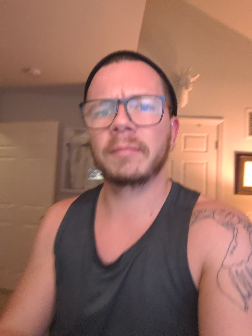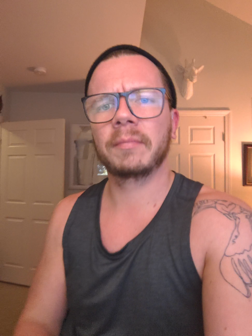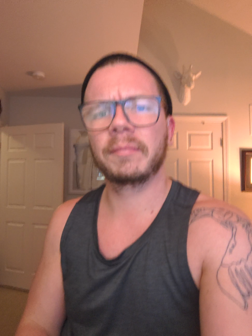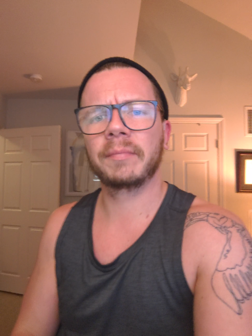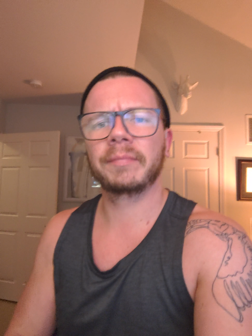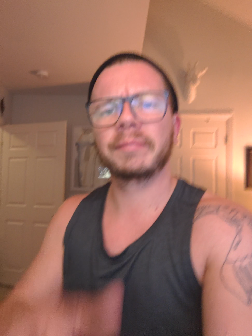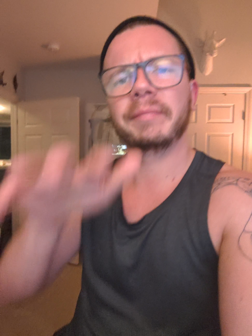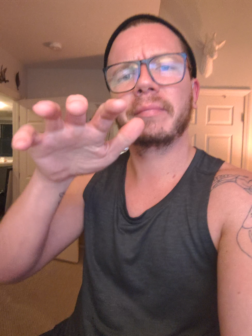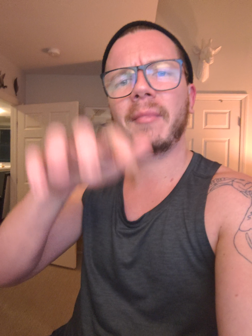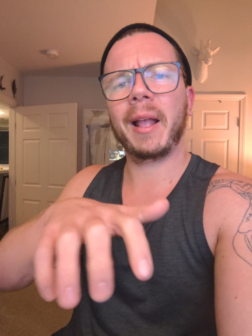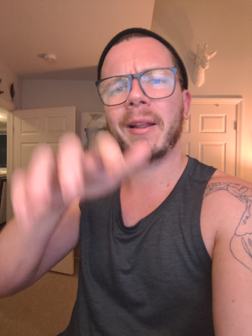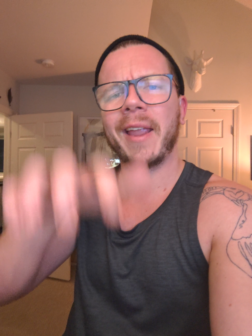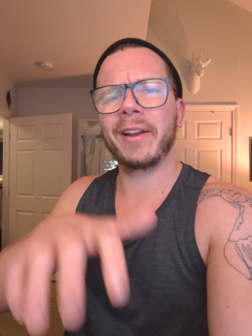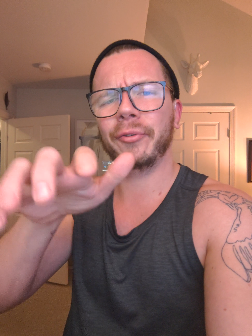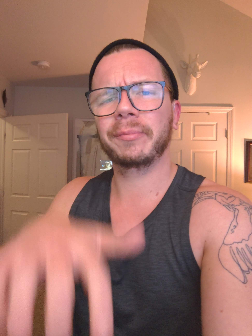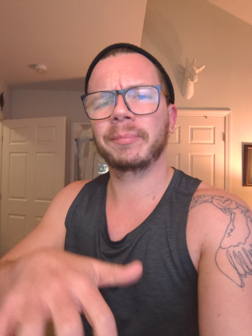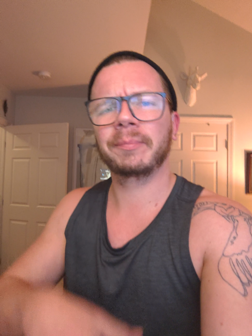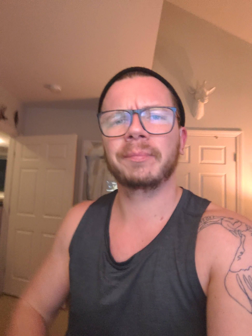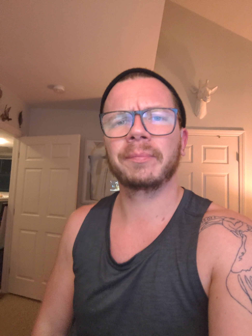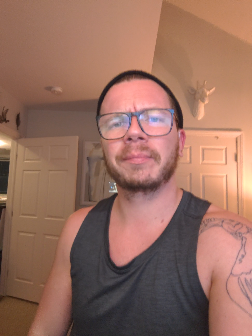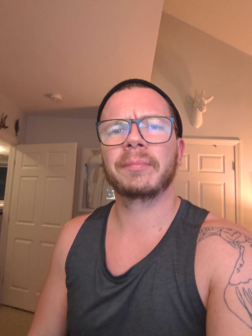alligator